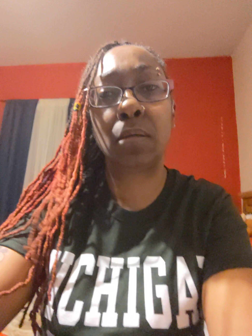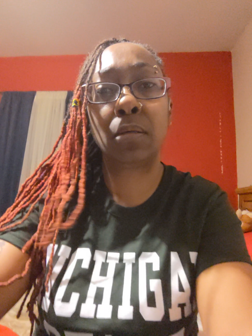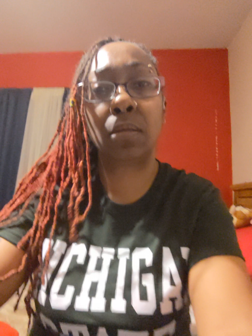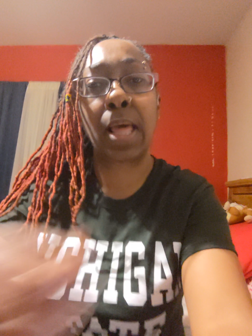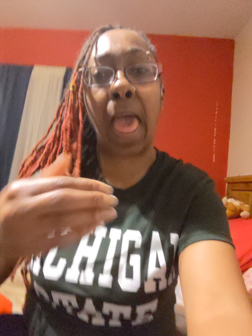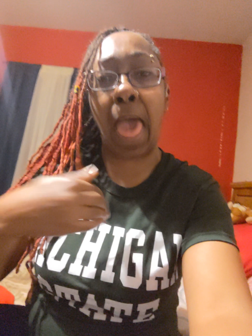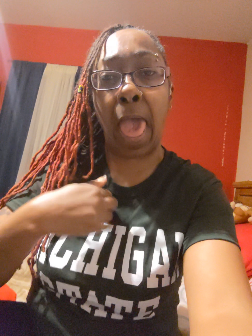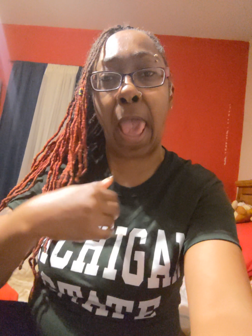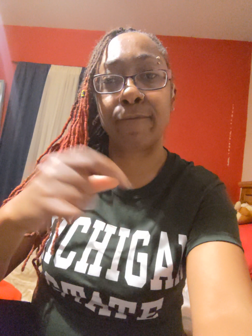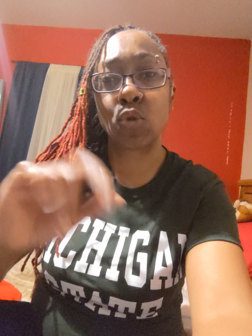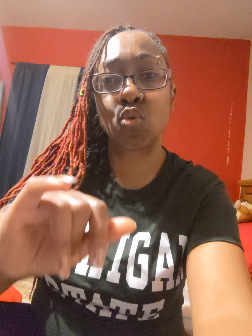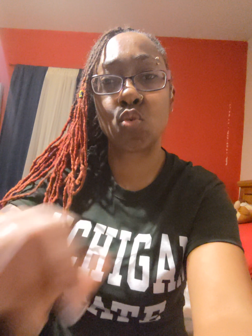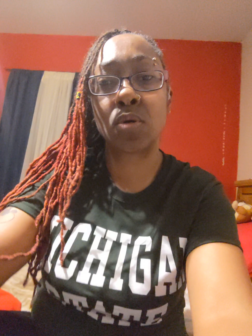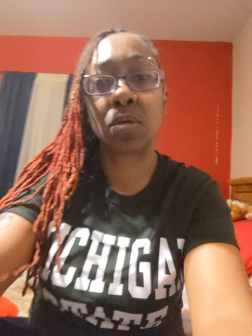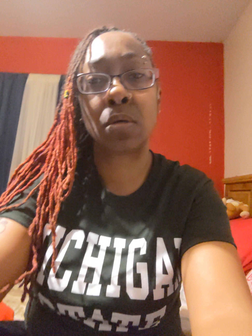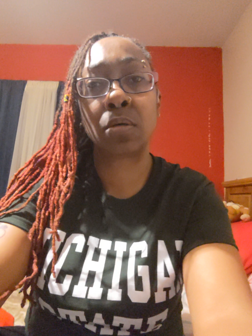have to